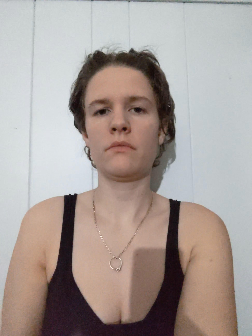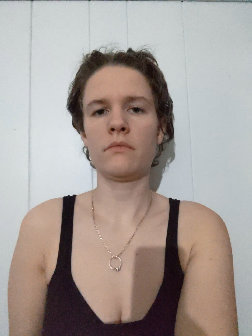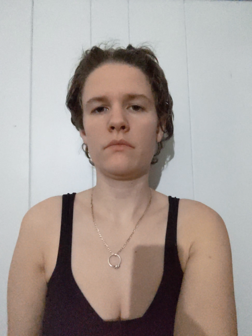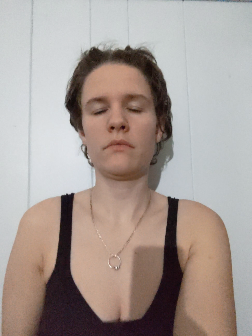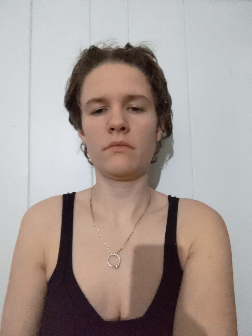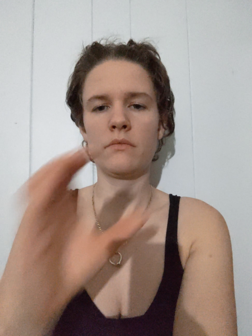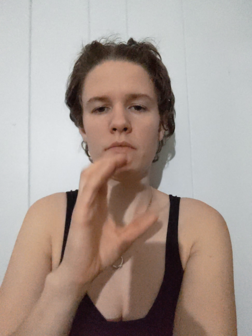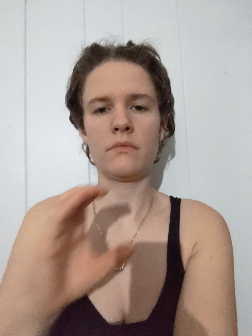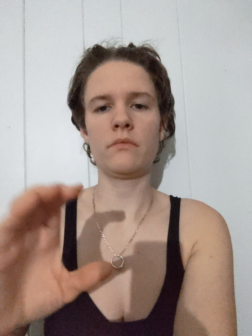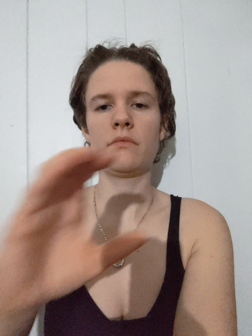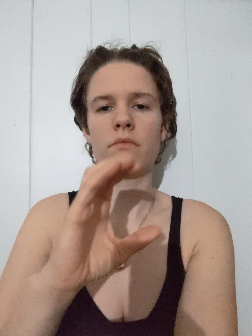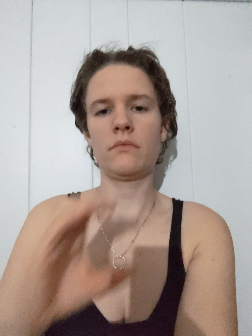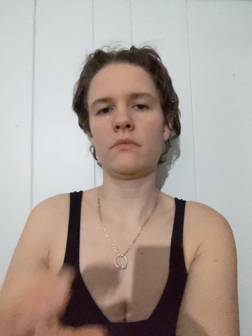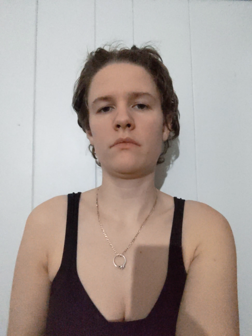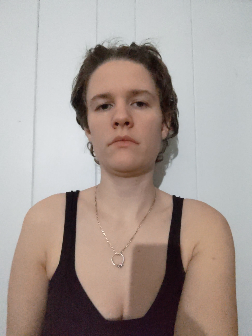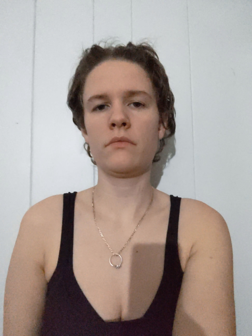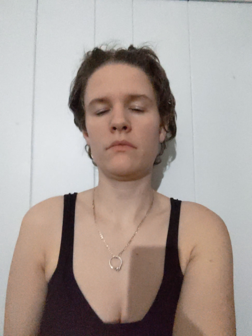chocolate